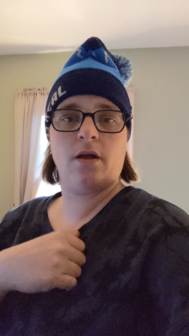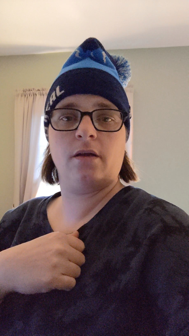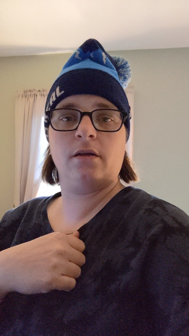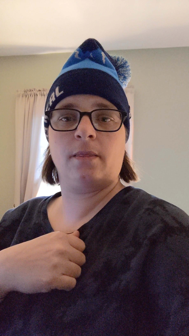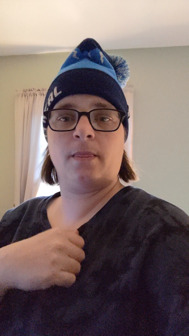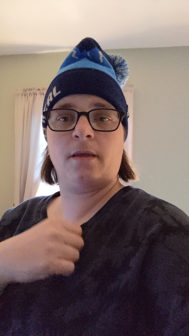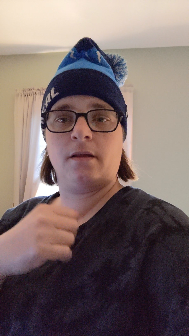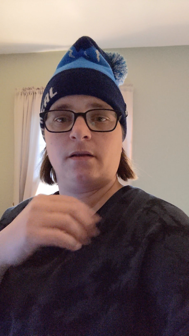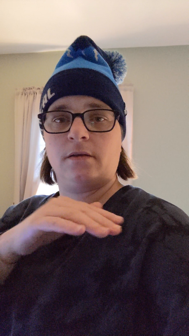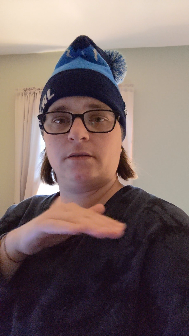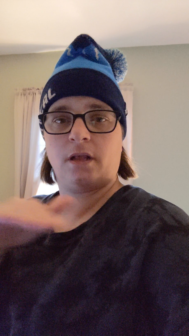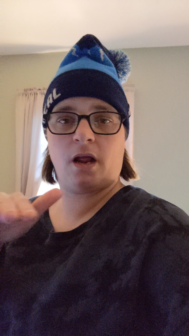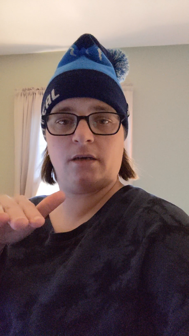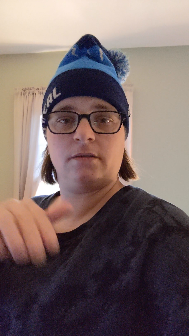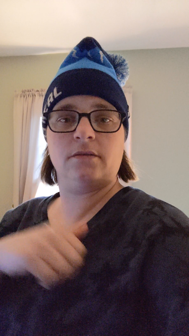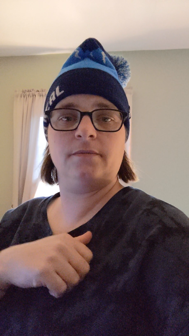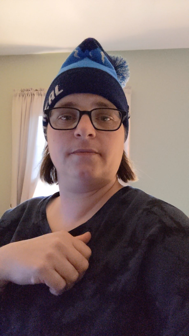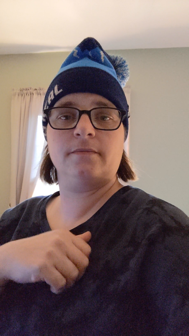nice